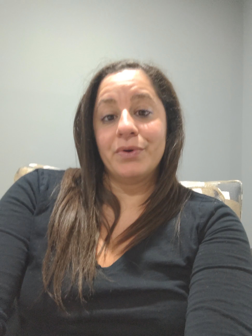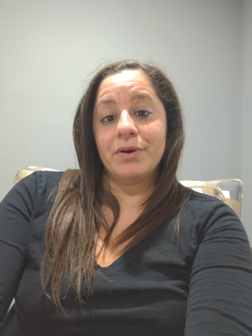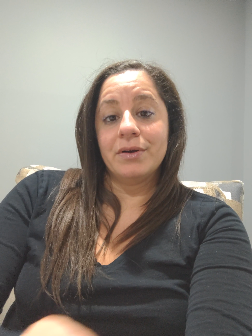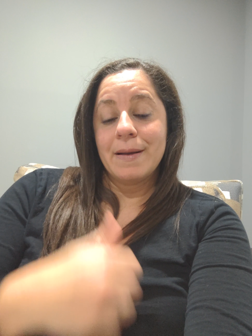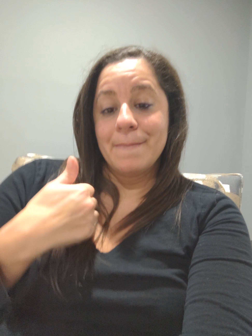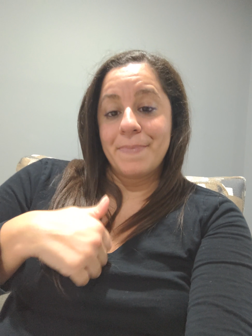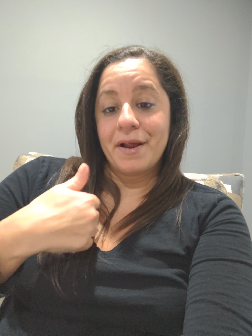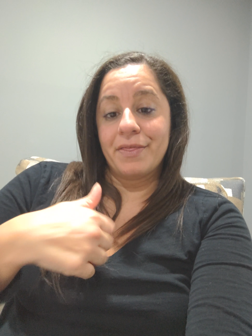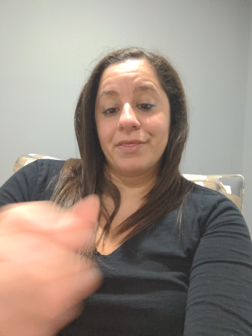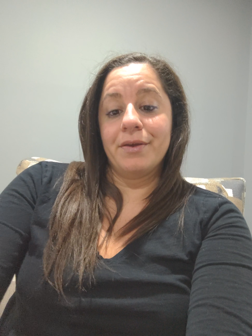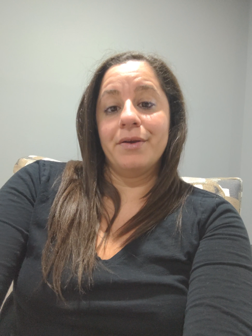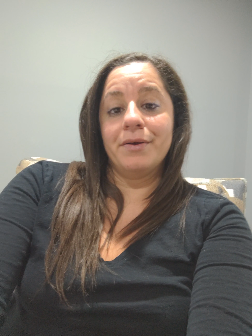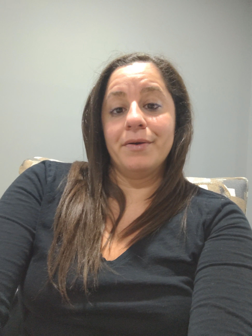bath